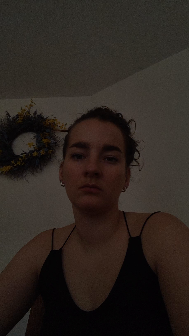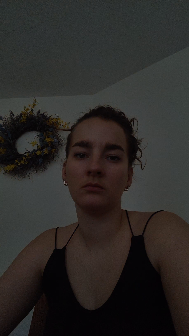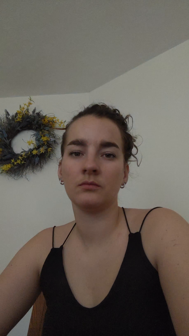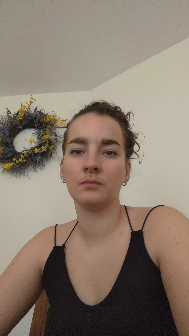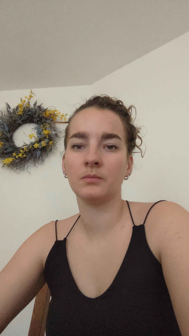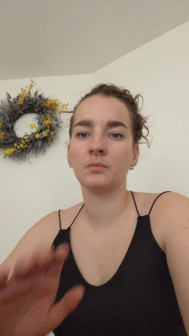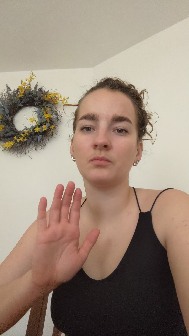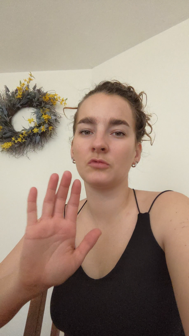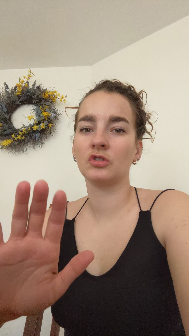push